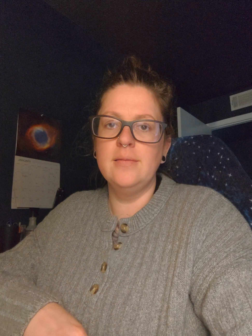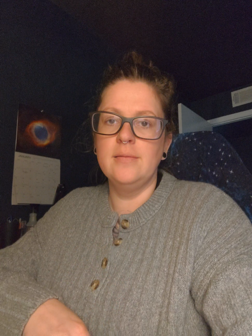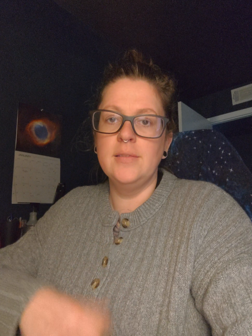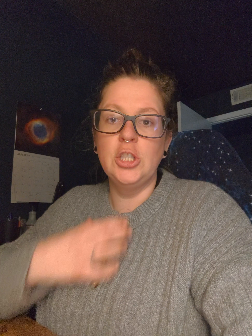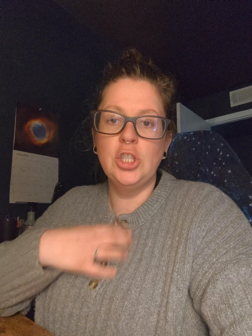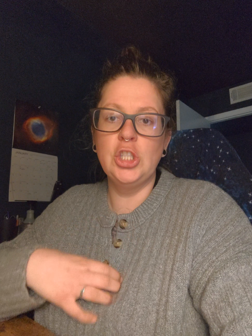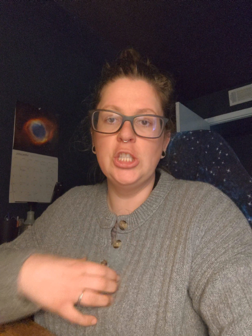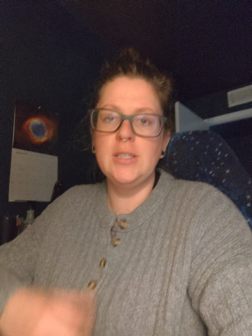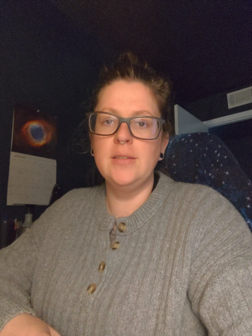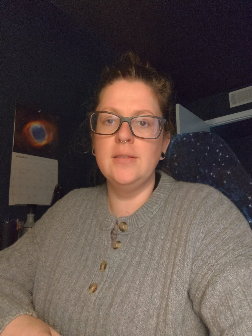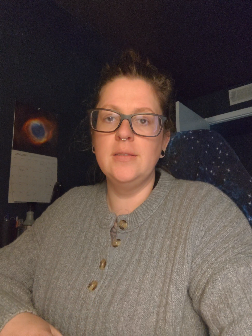hungry